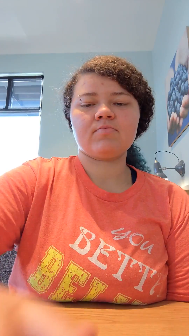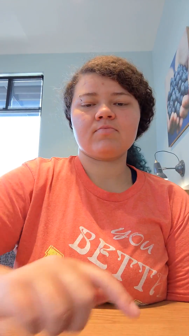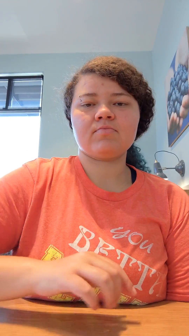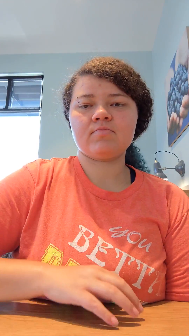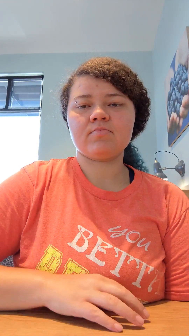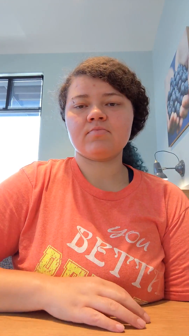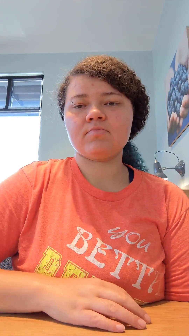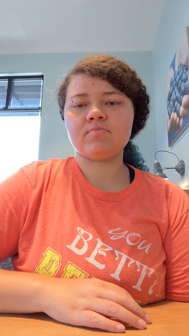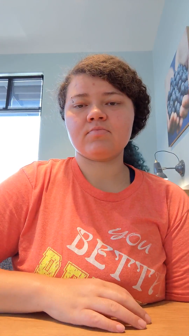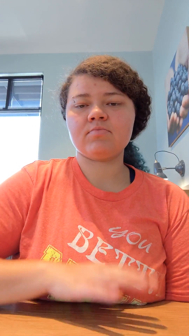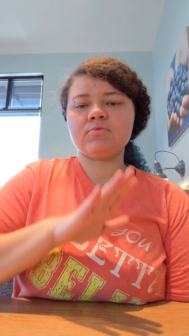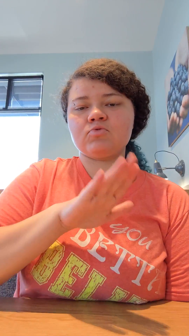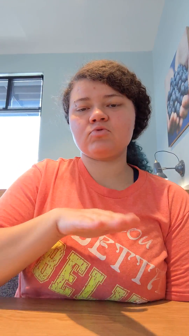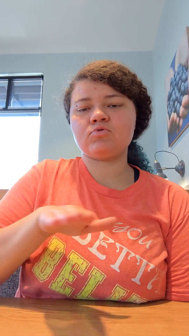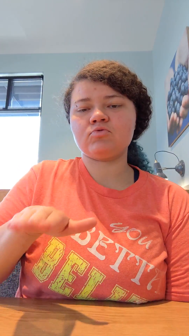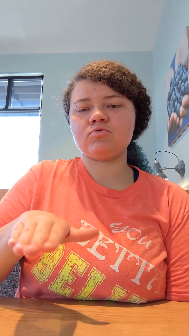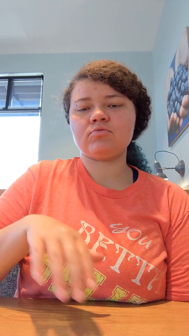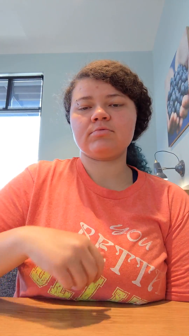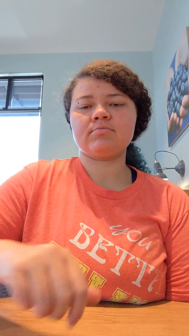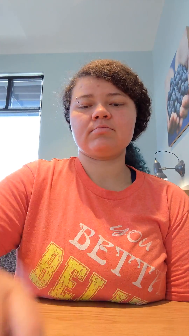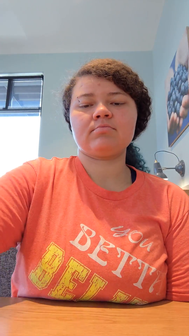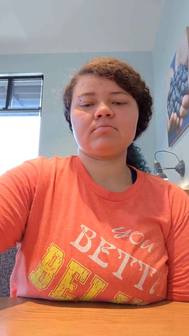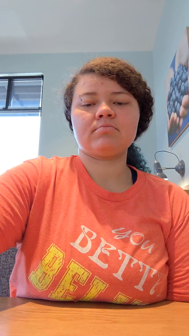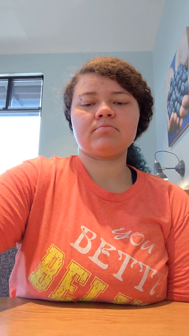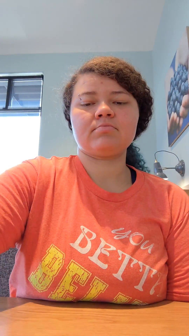children